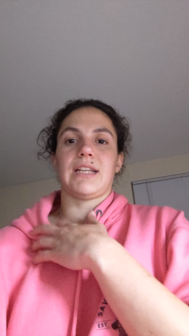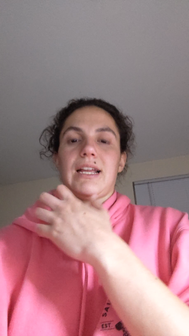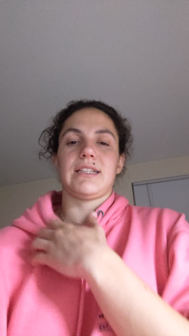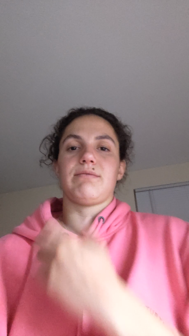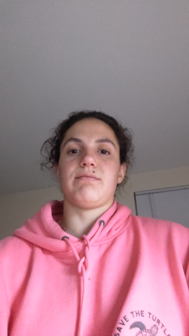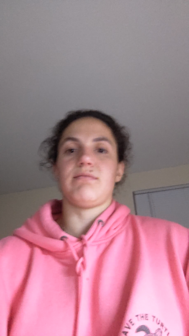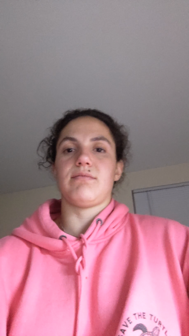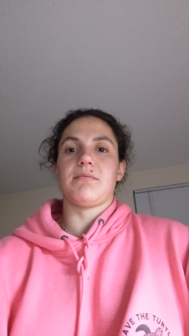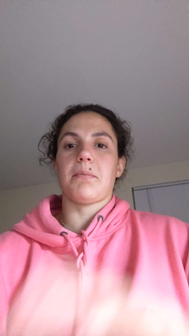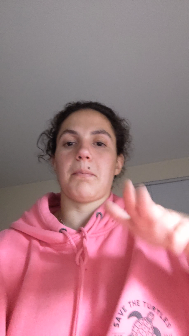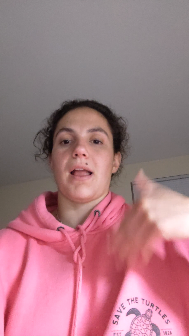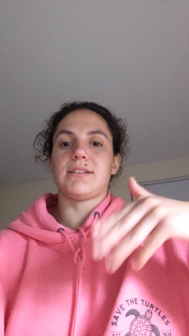pants